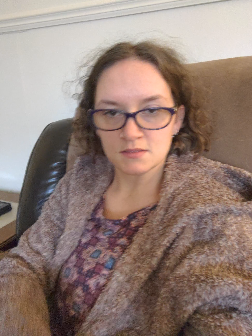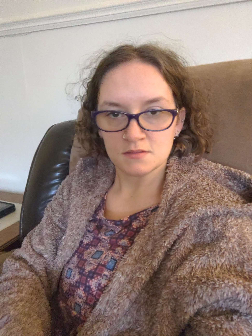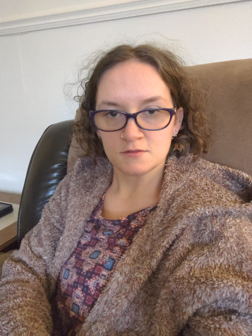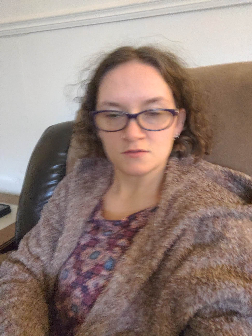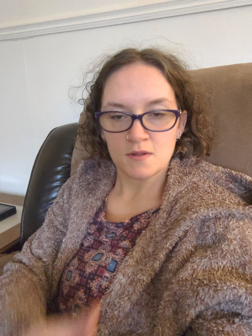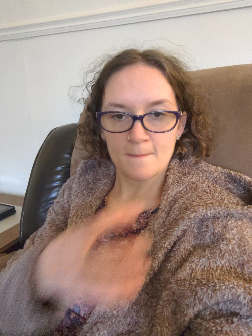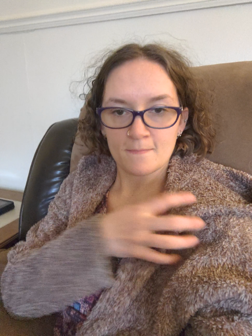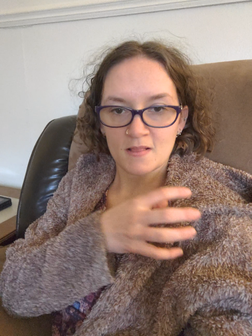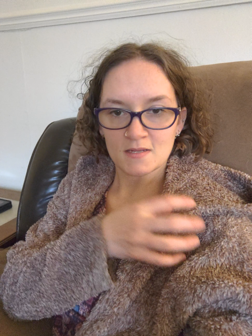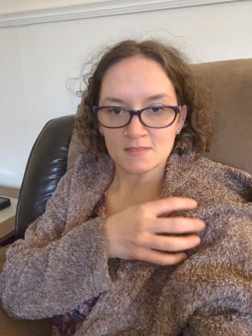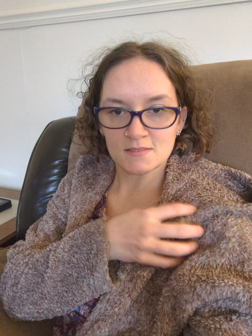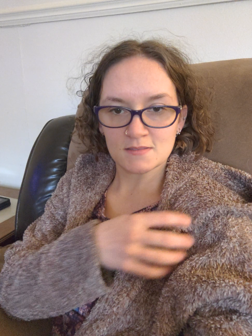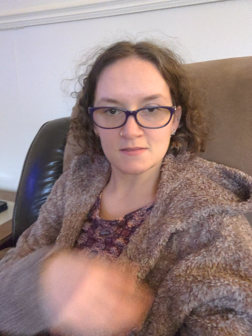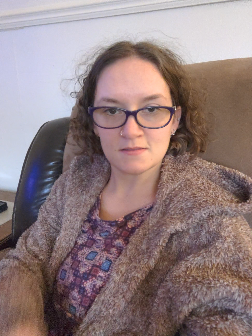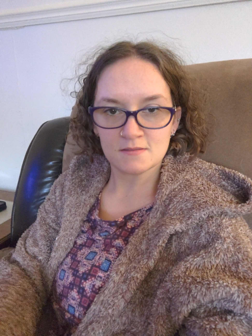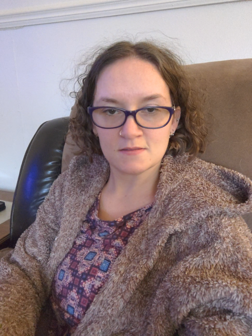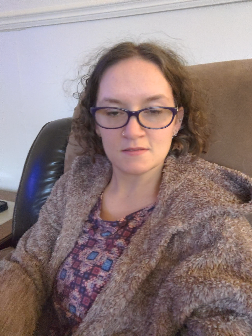police